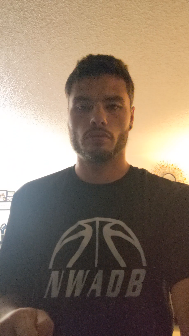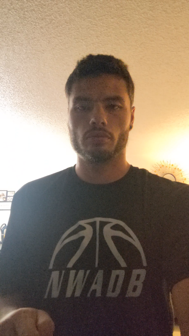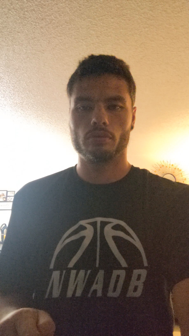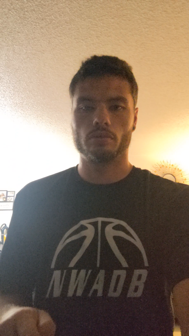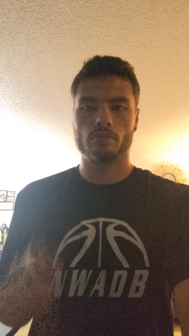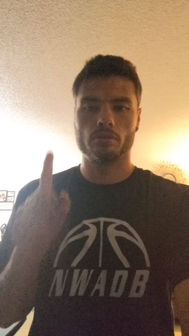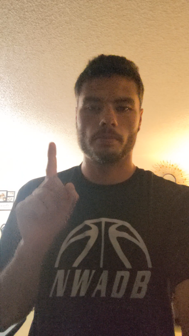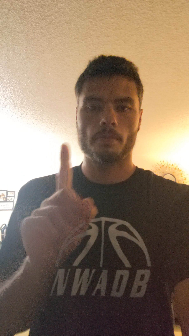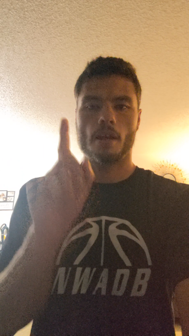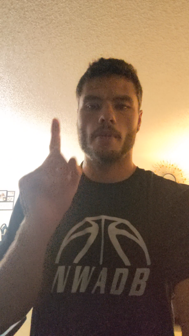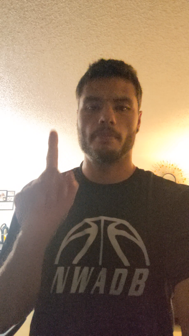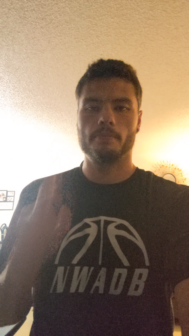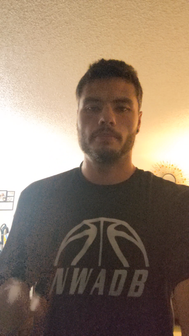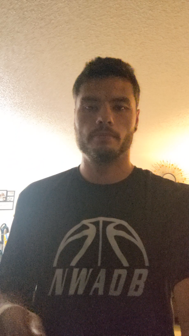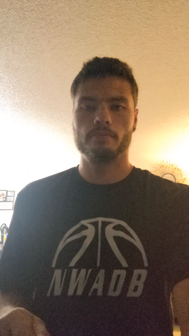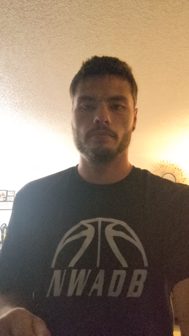bump